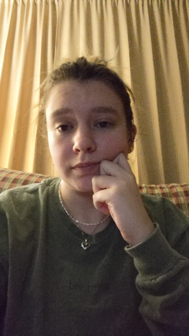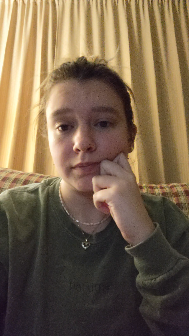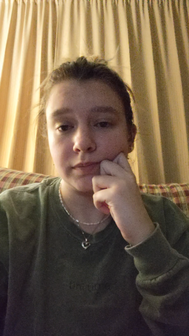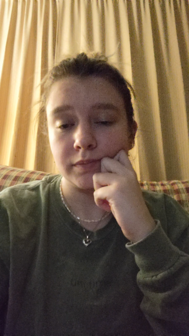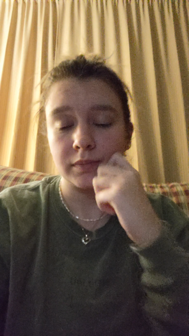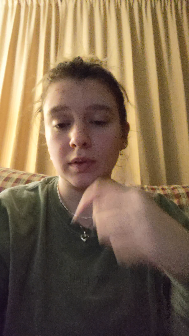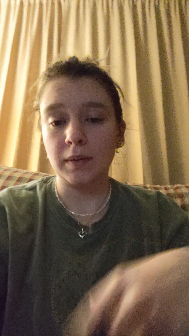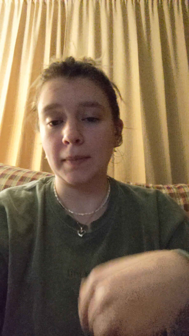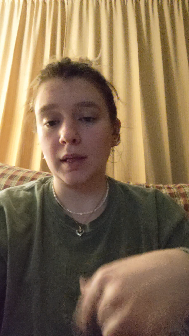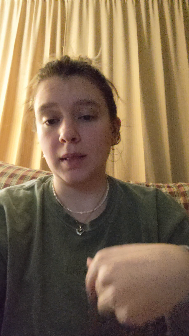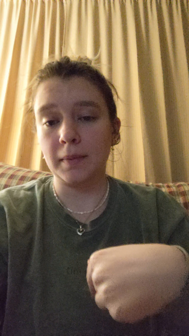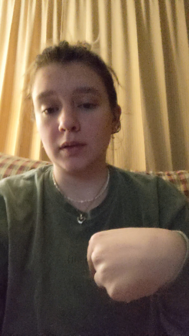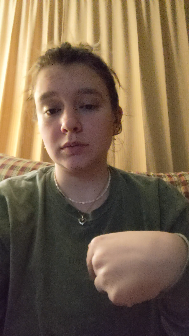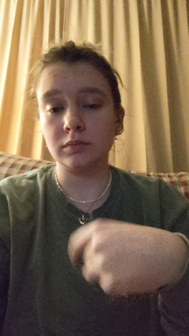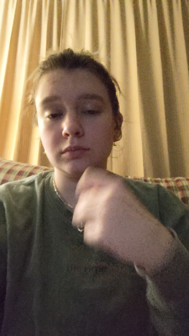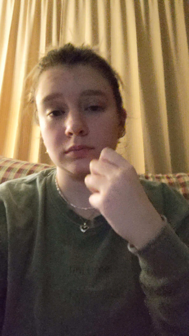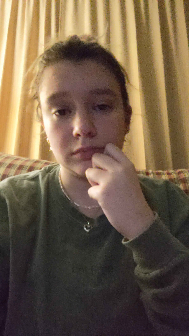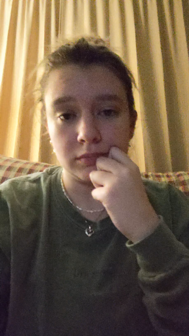belly button